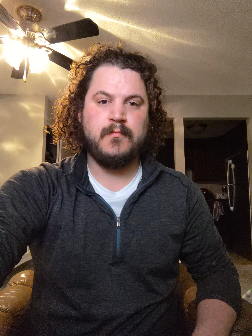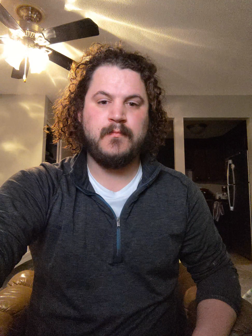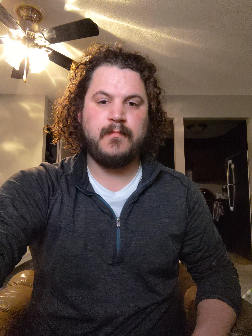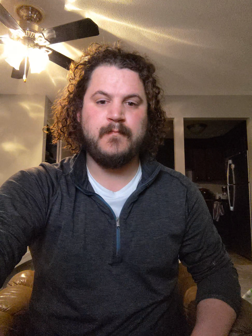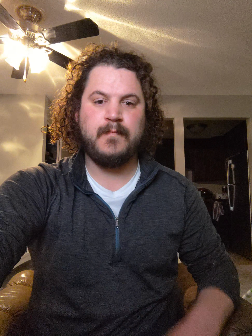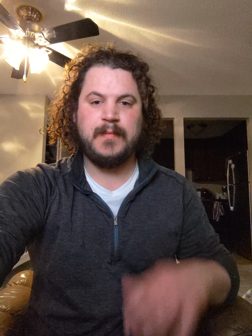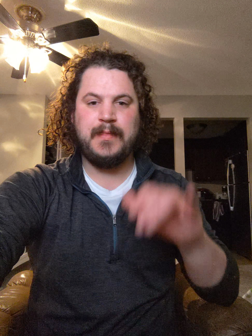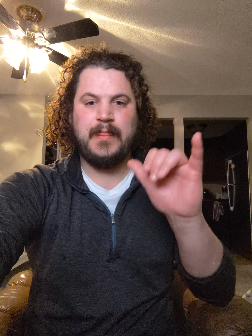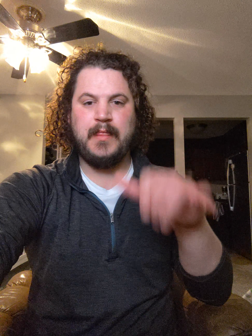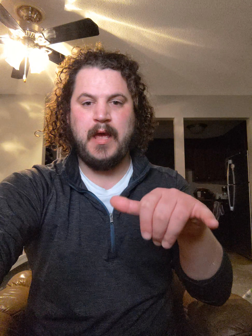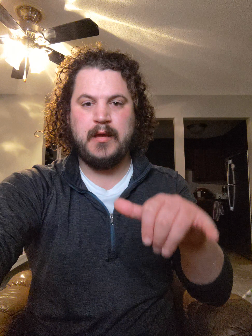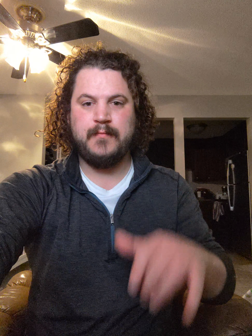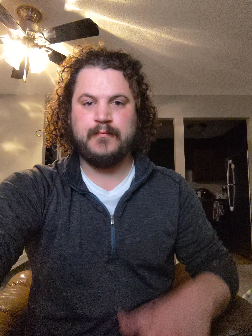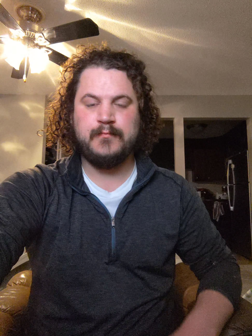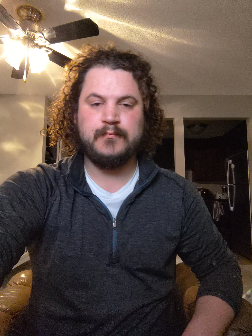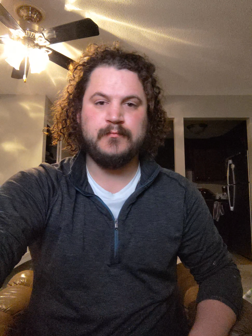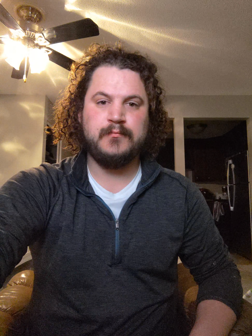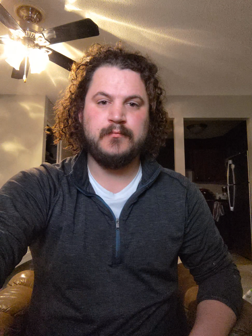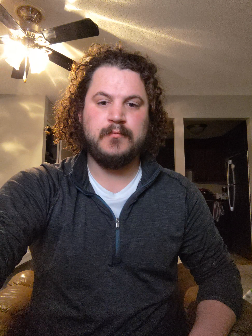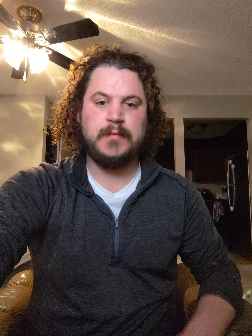that